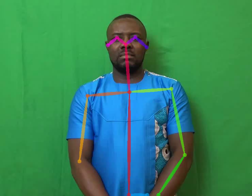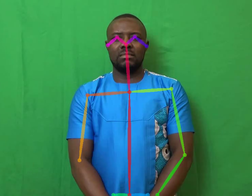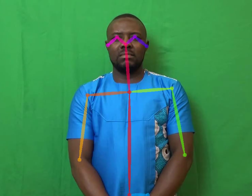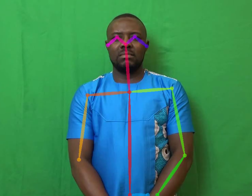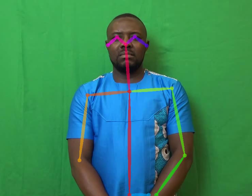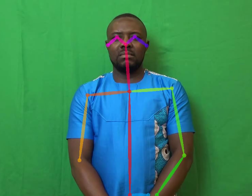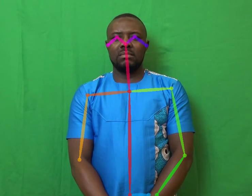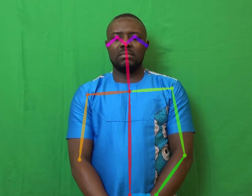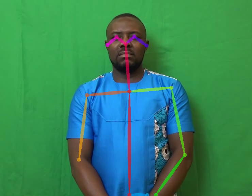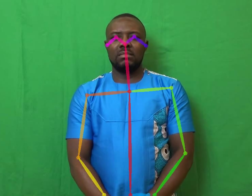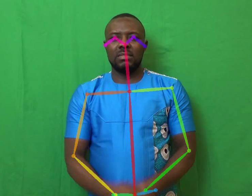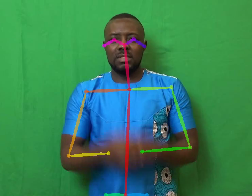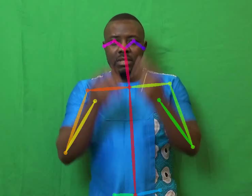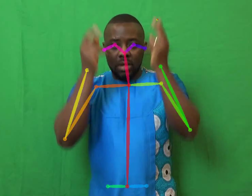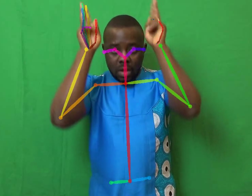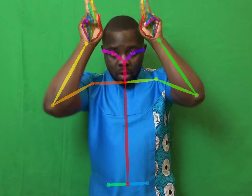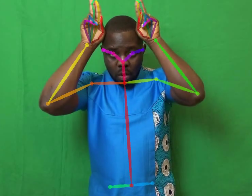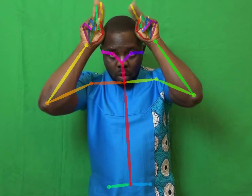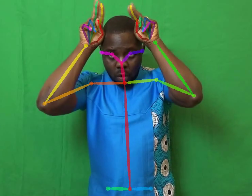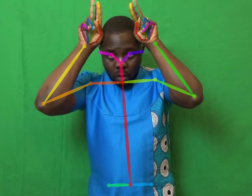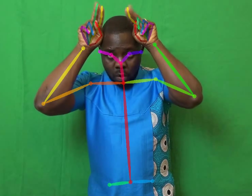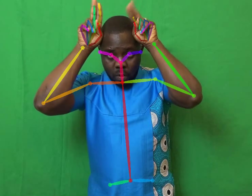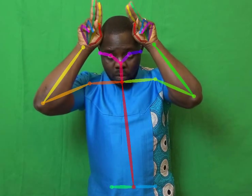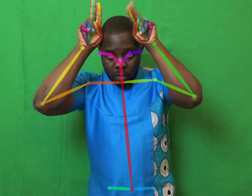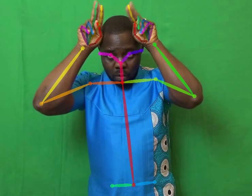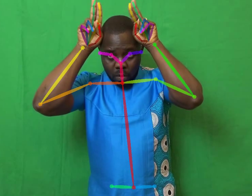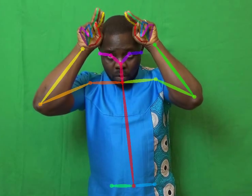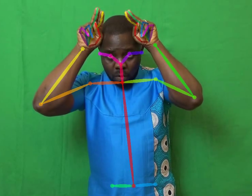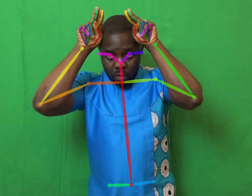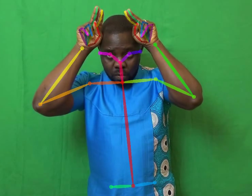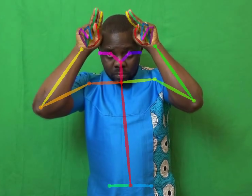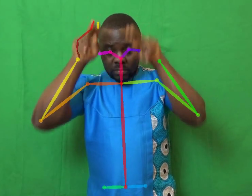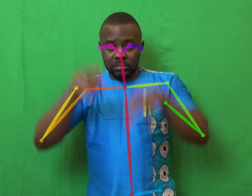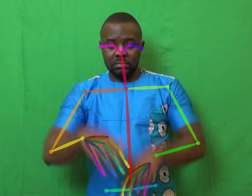horse